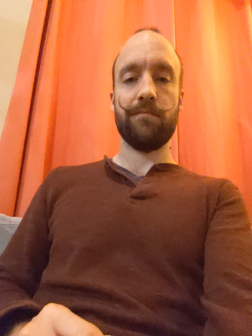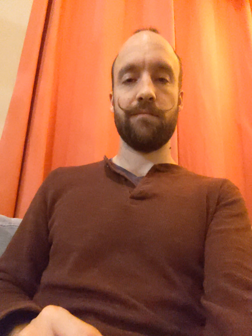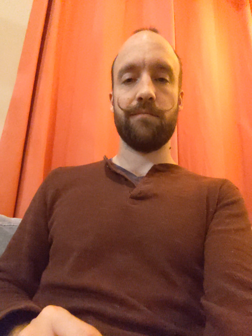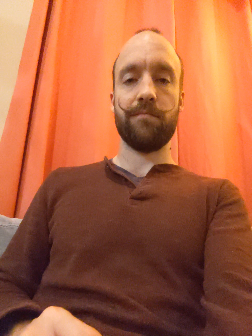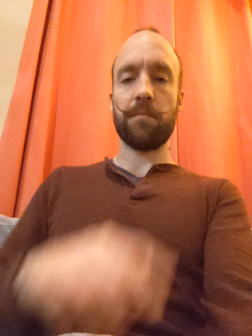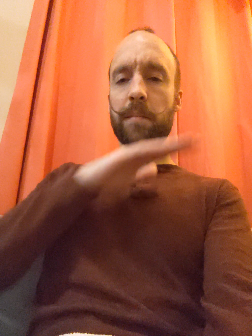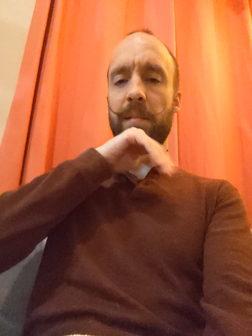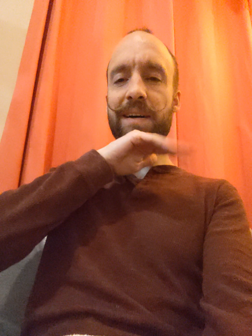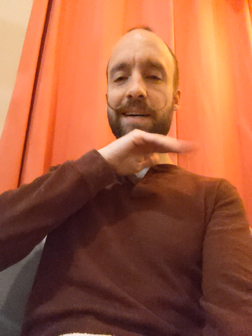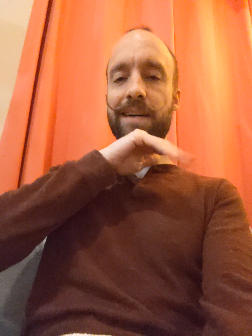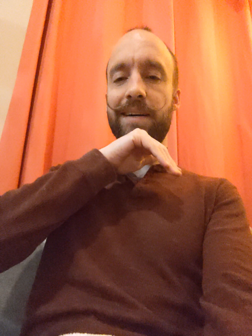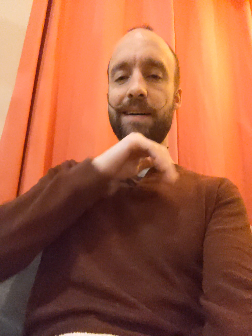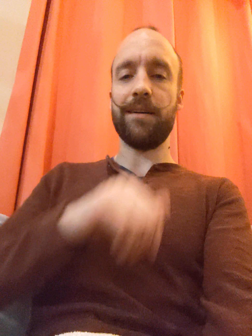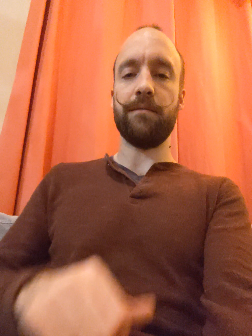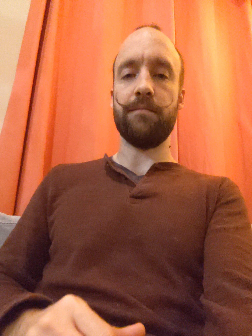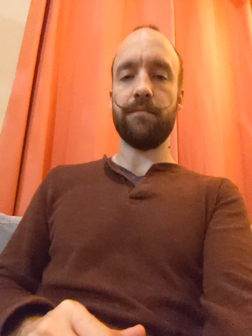pig